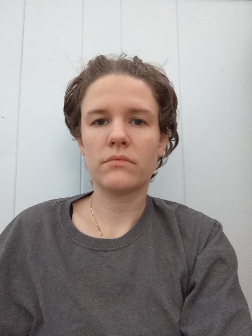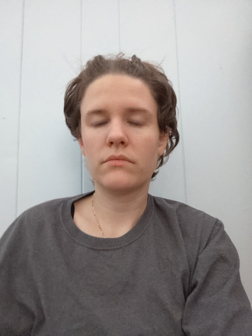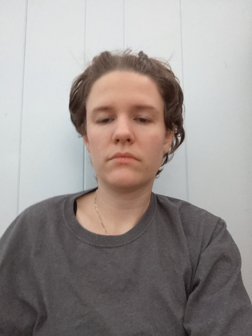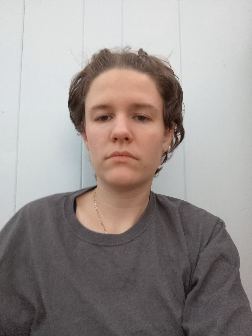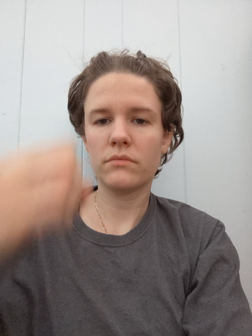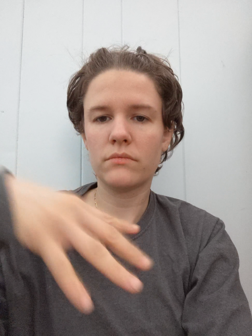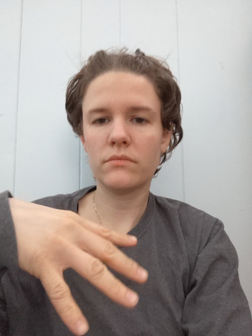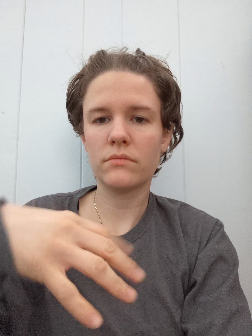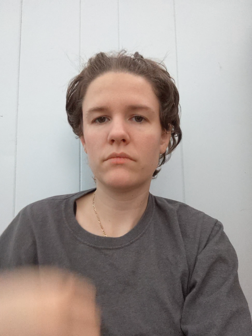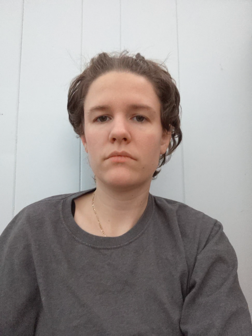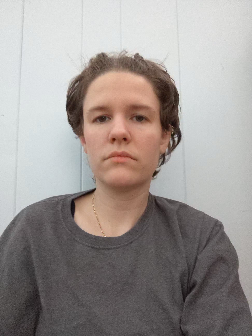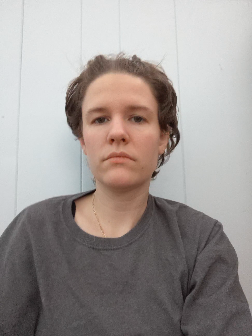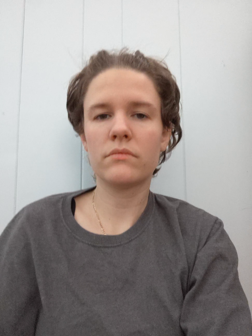drop